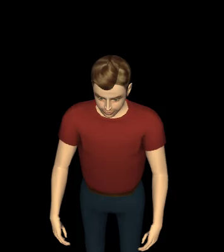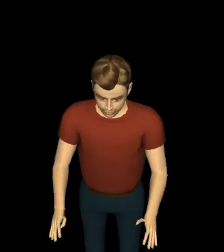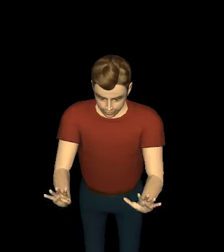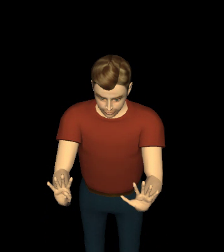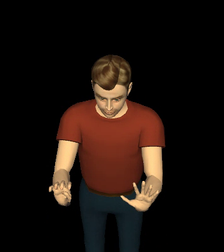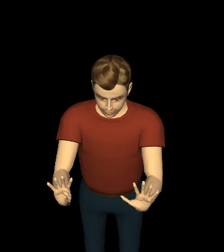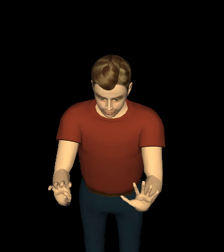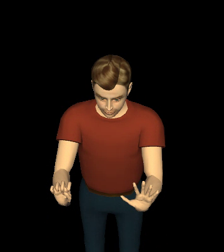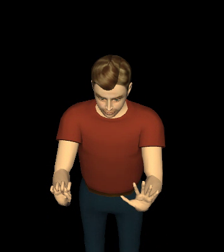90